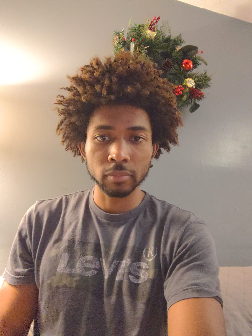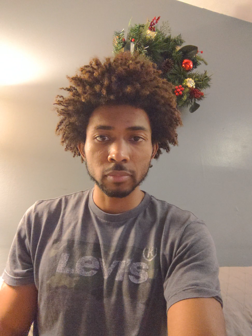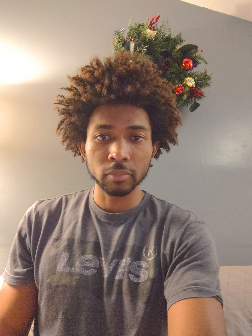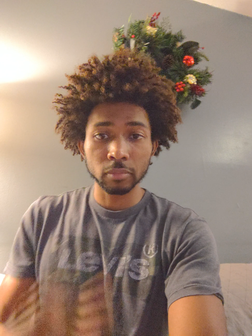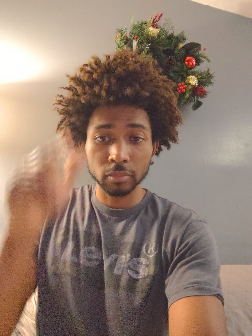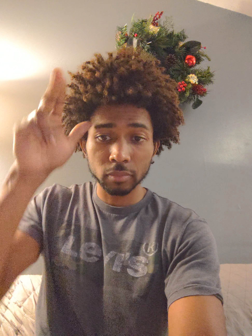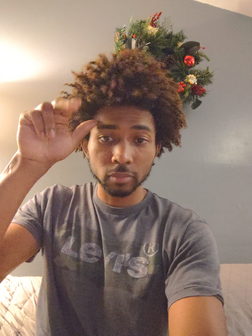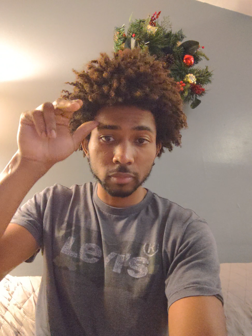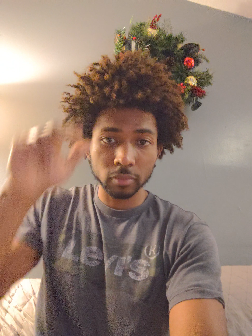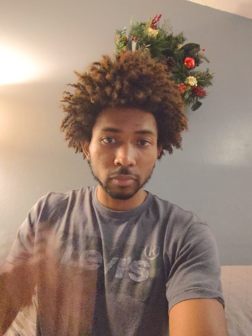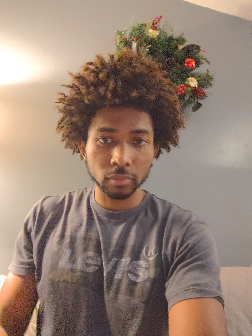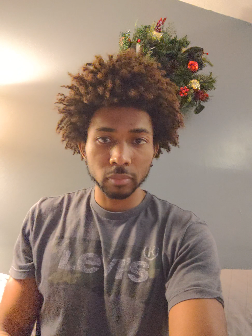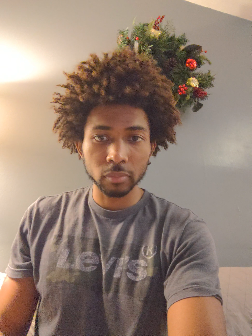horse